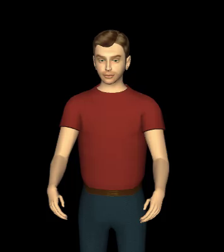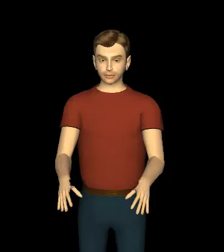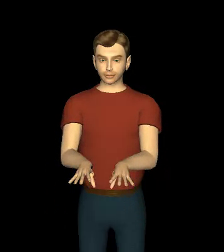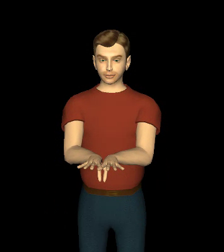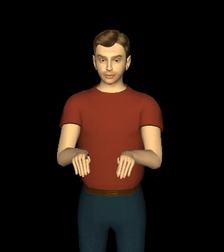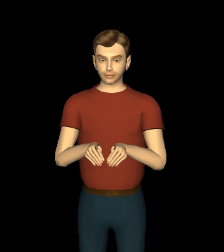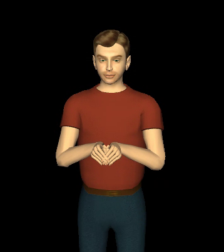عائلة